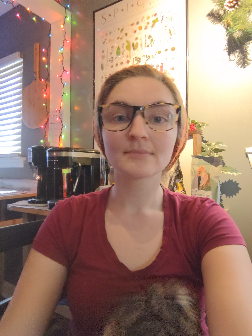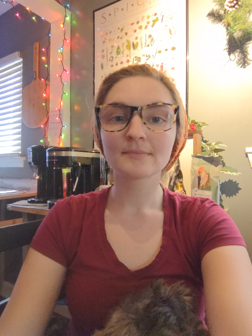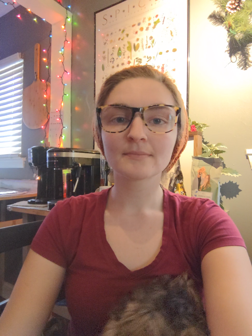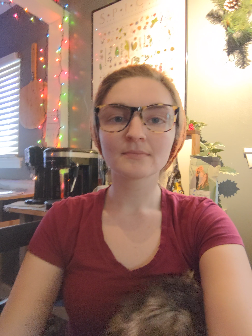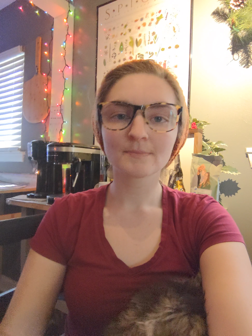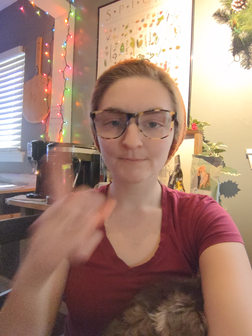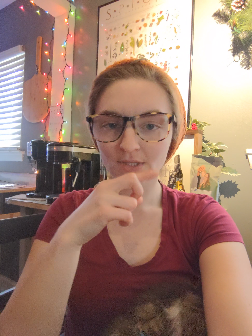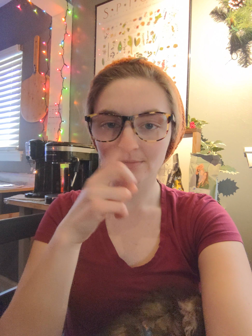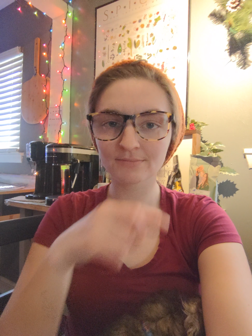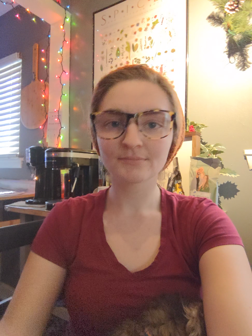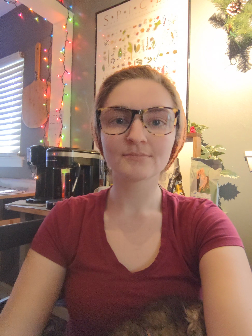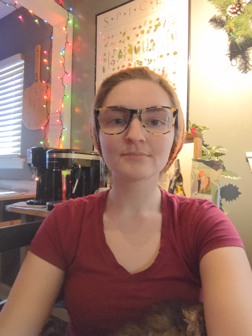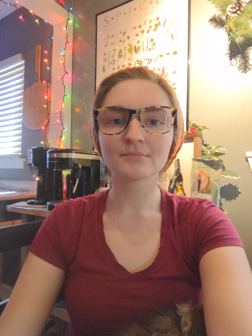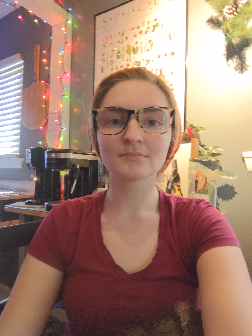mouse